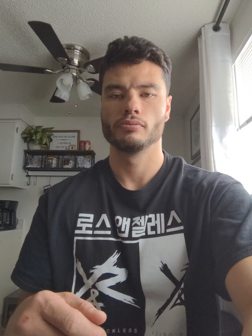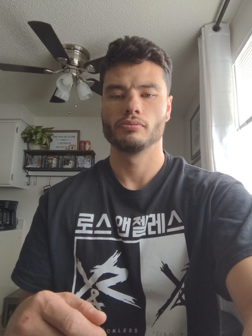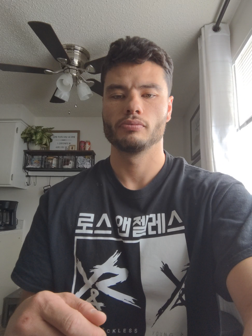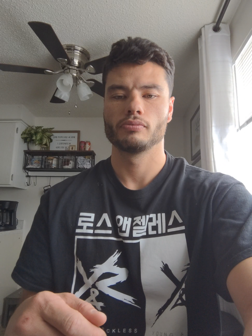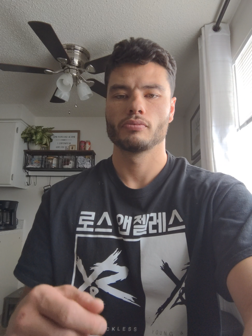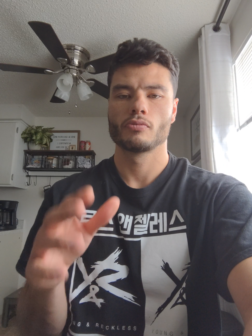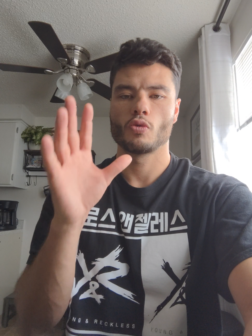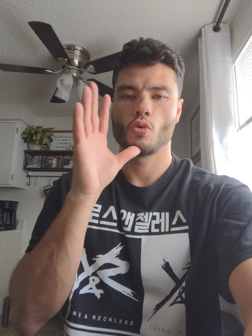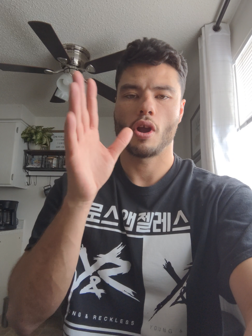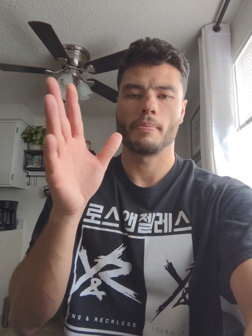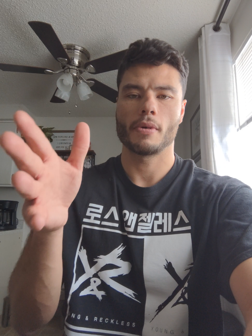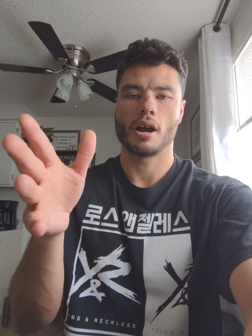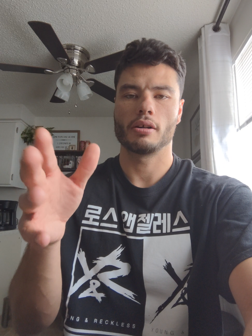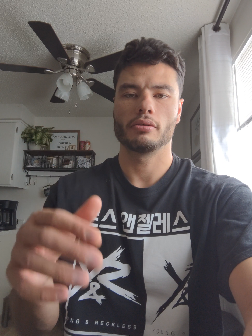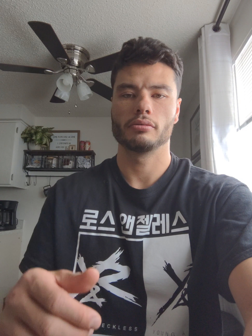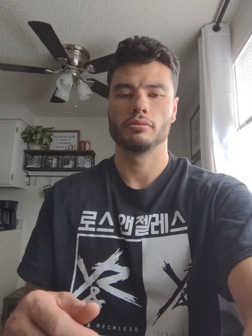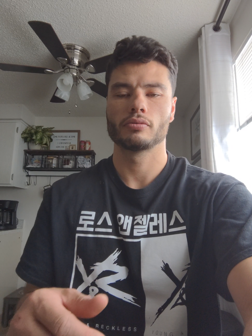grandma